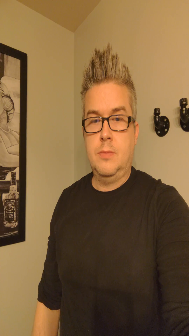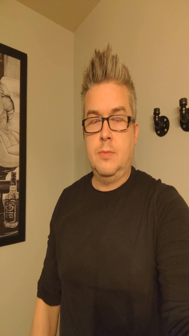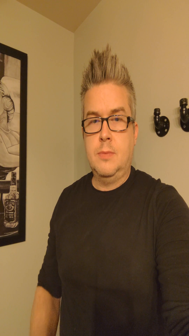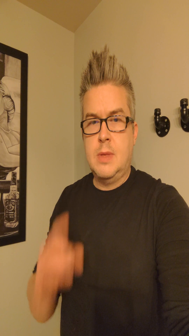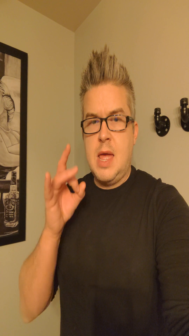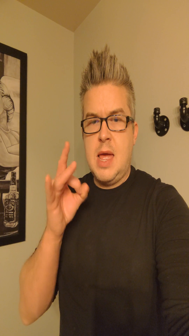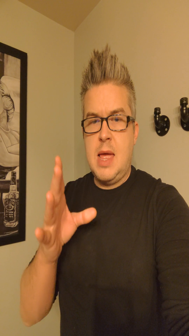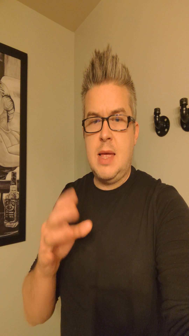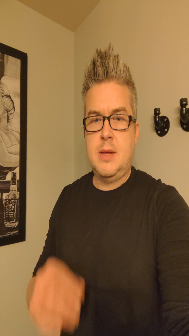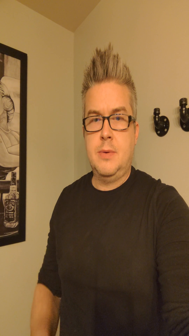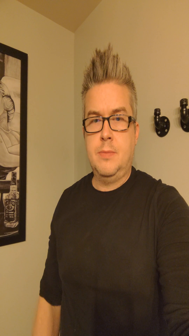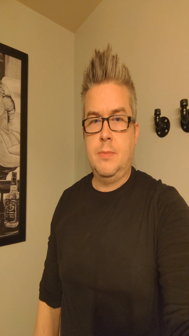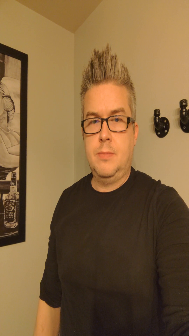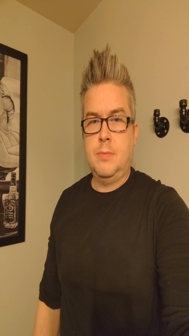hate